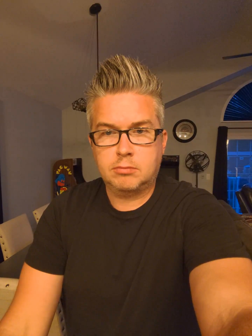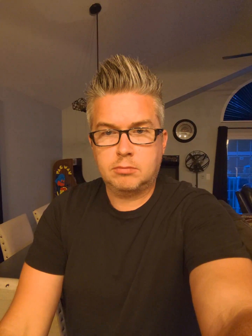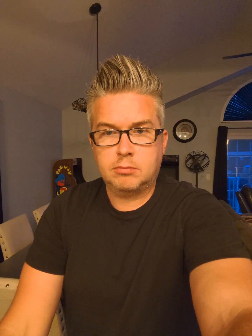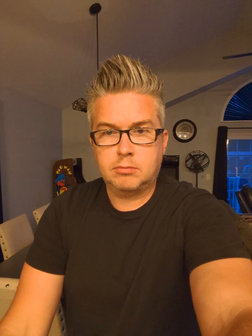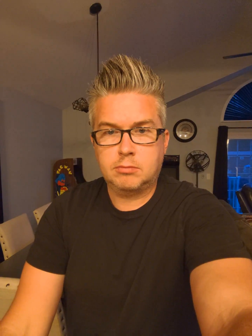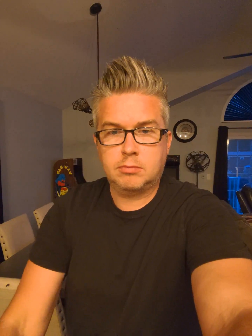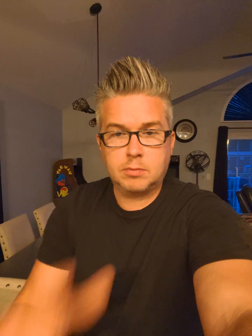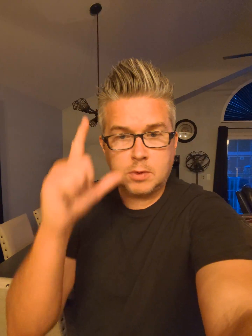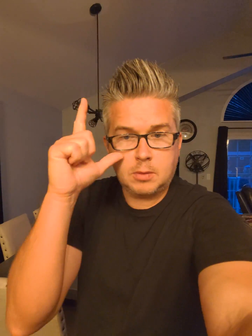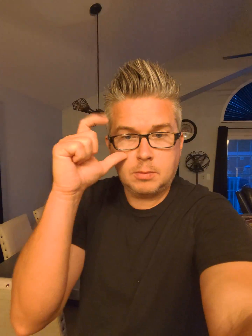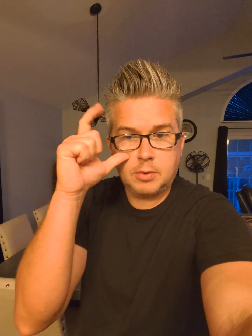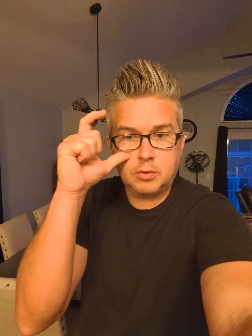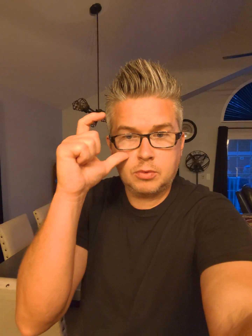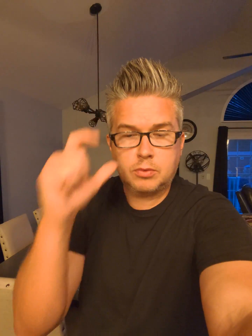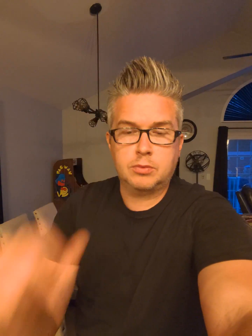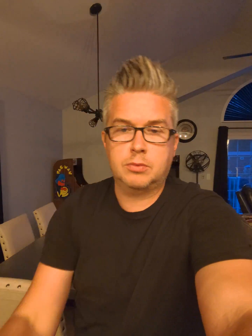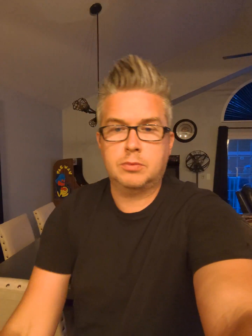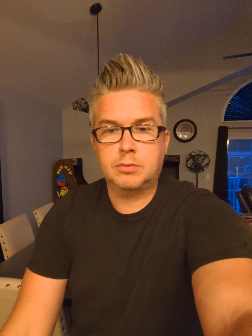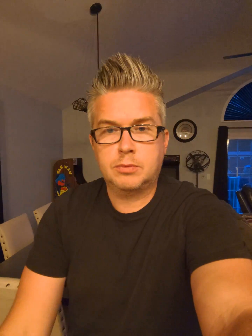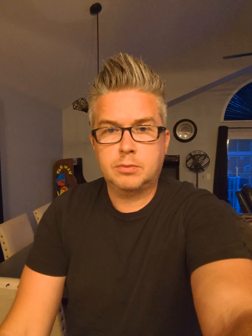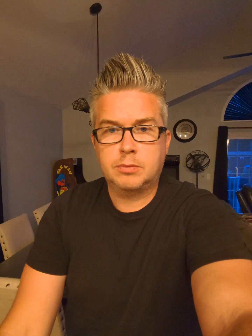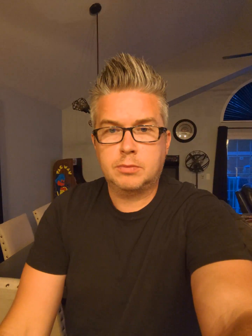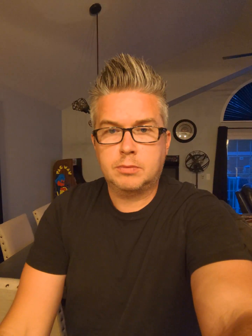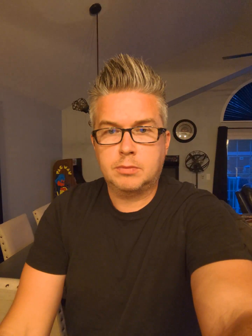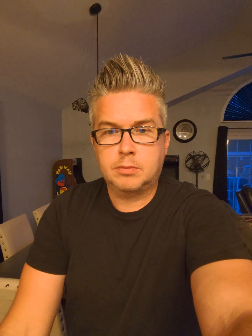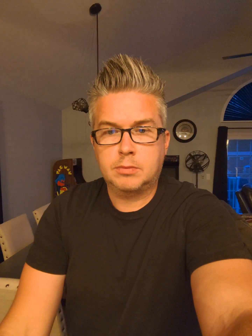camera